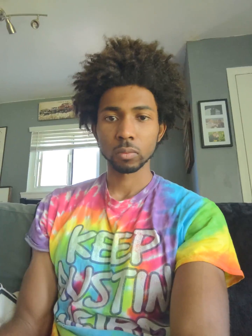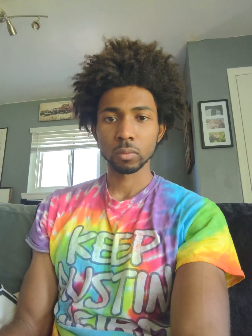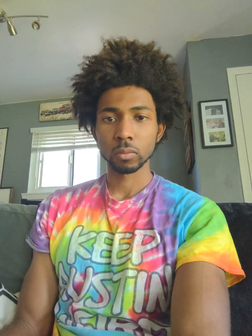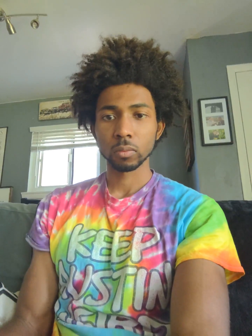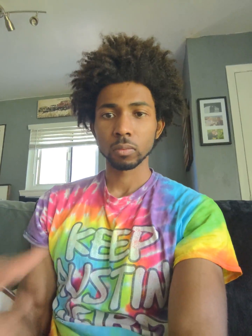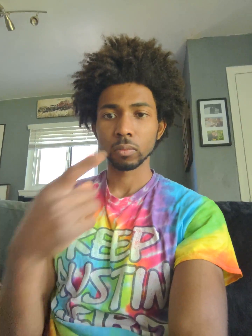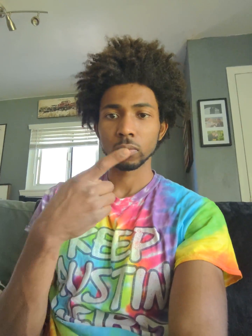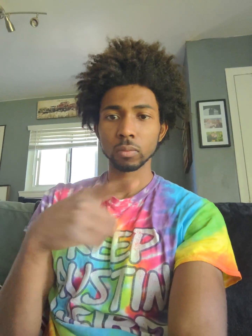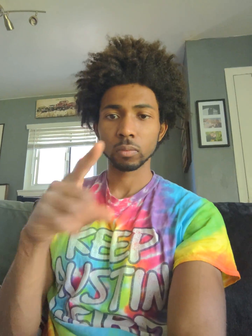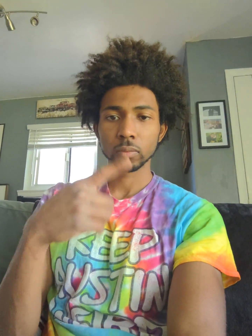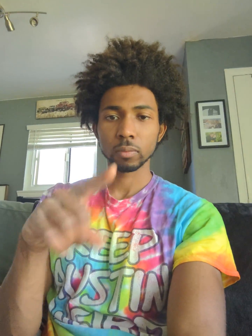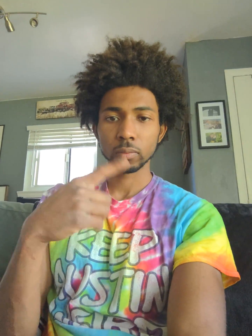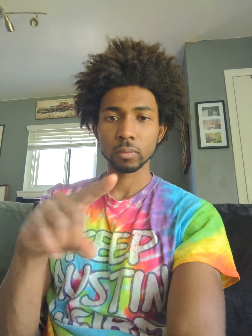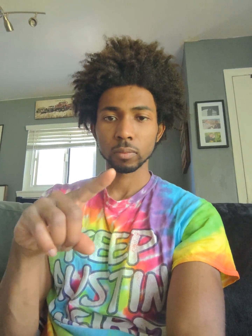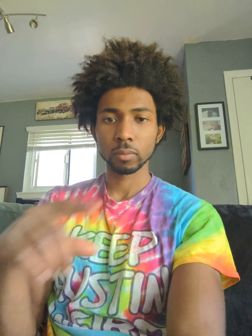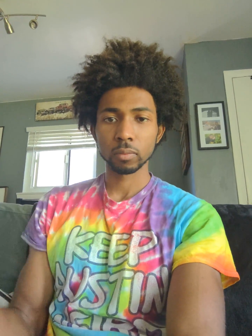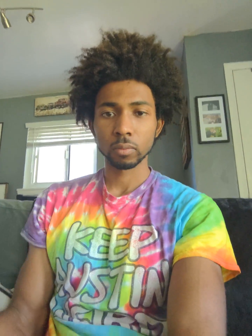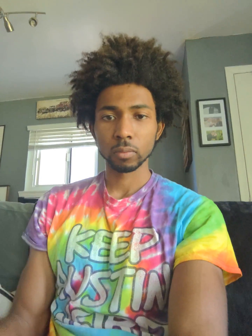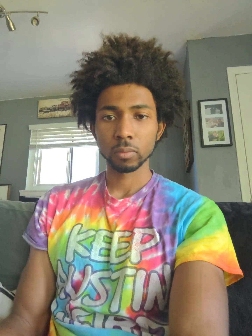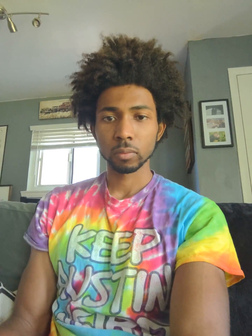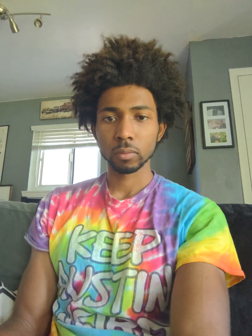knife